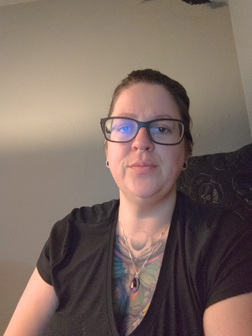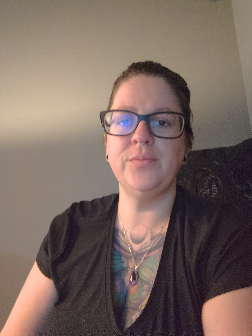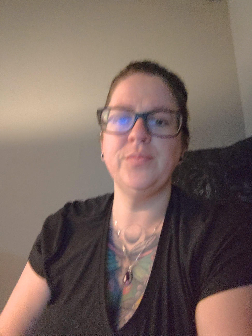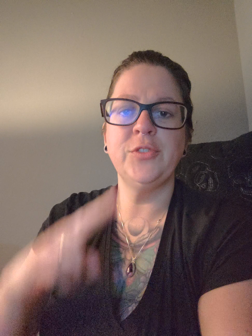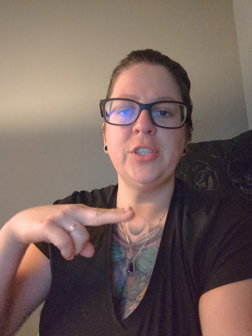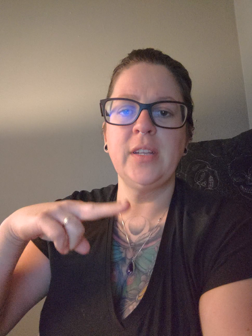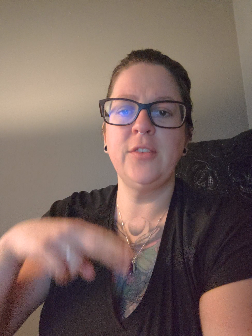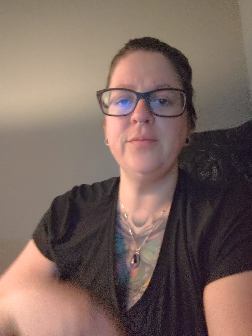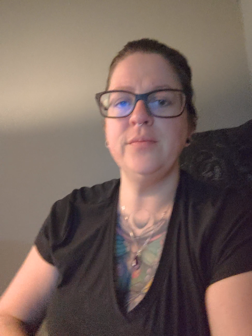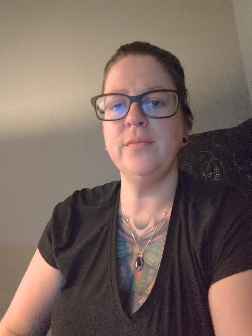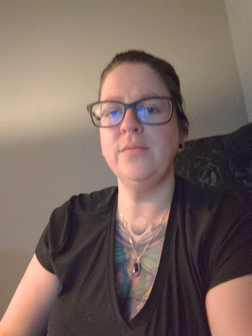chair